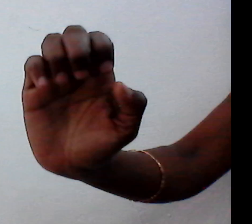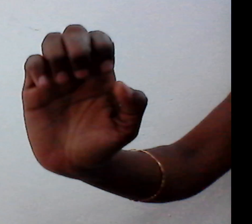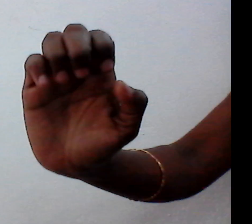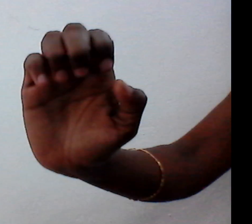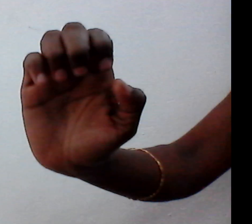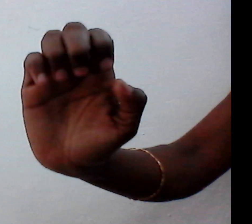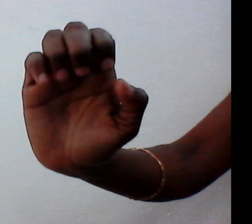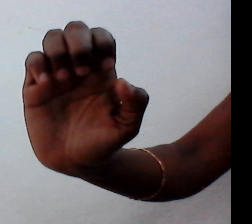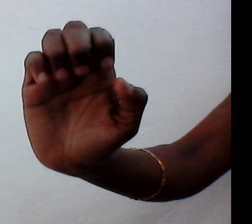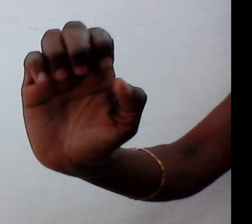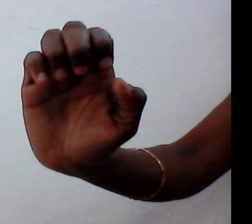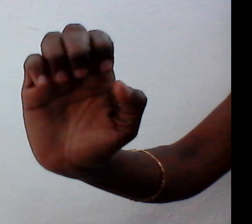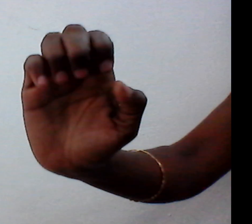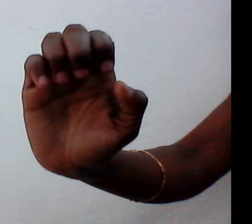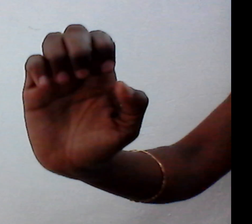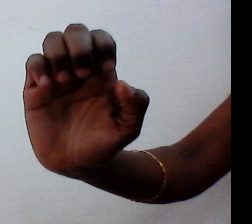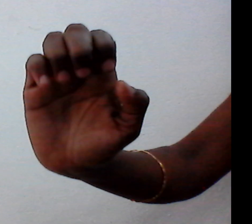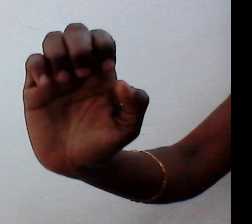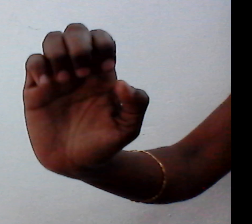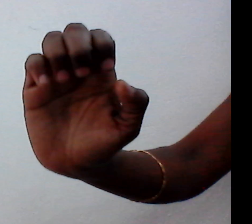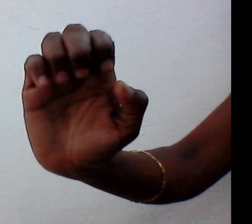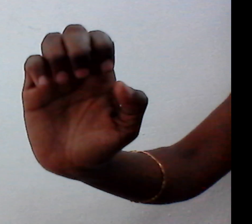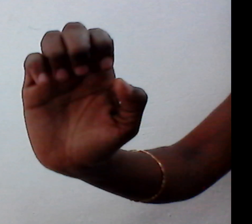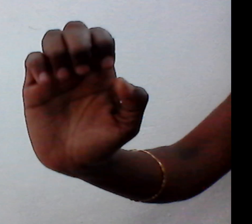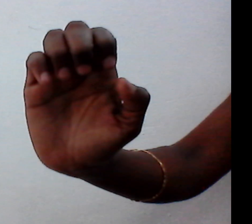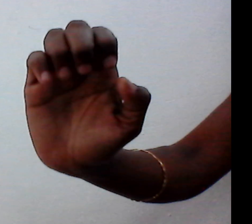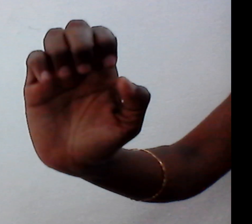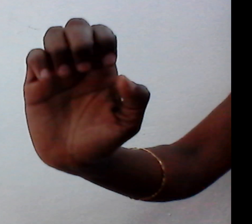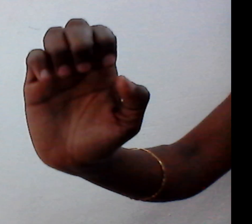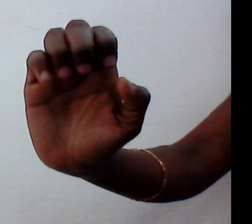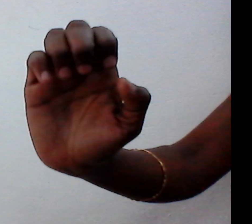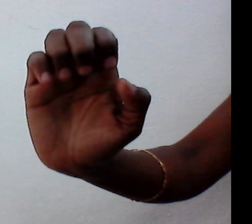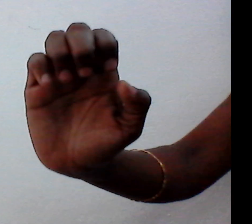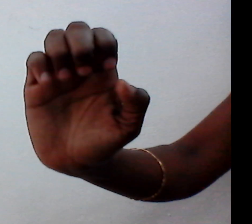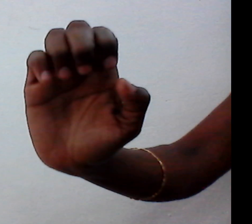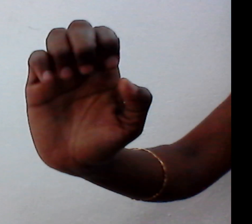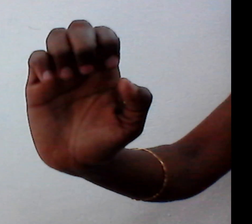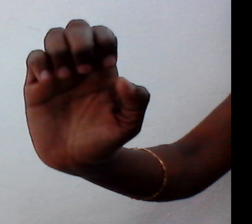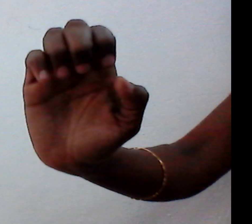ഇ